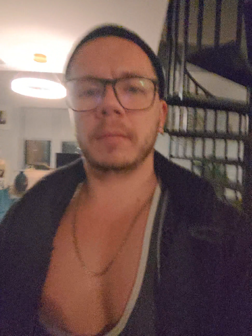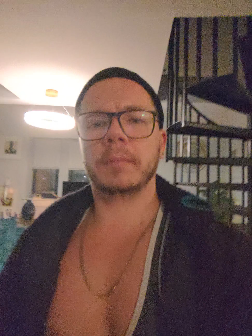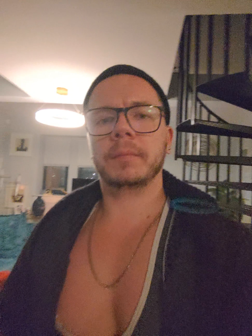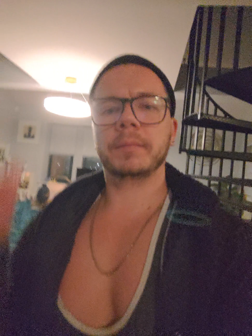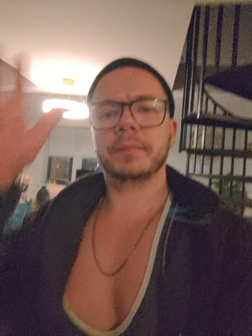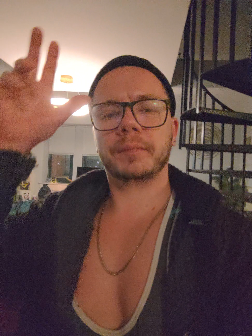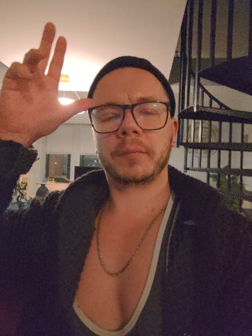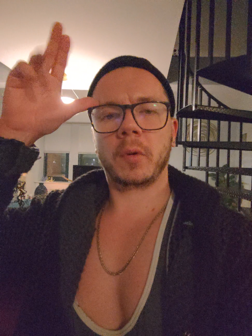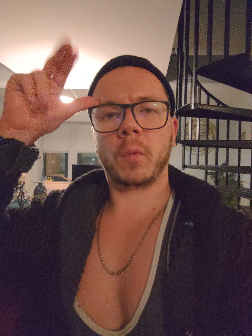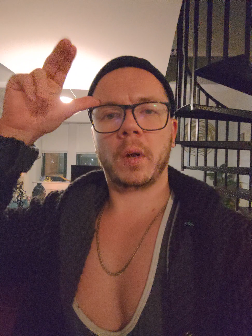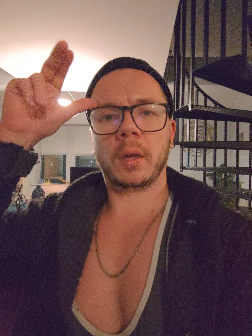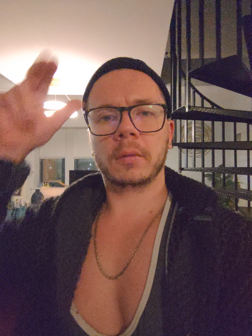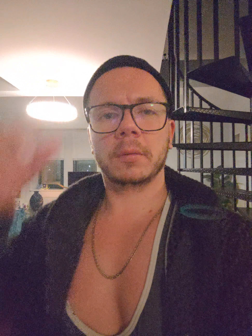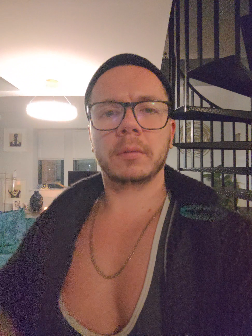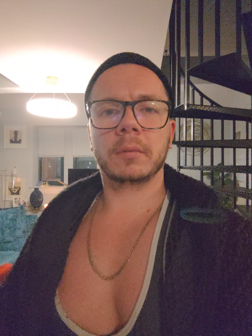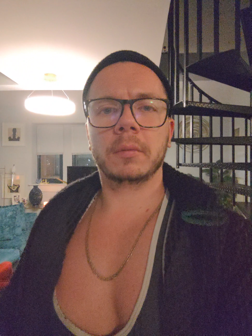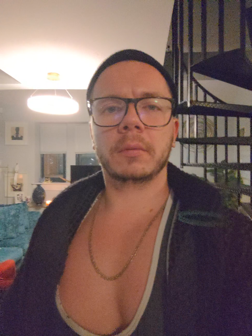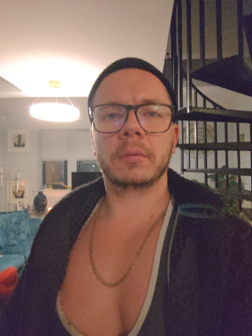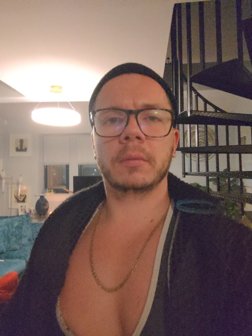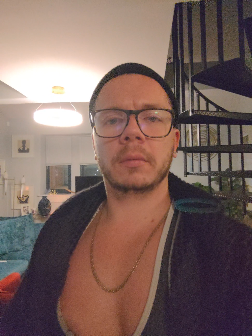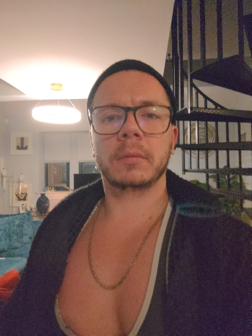horse